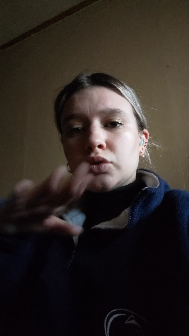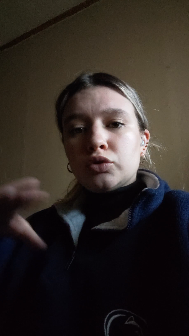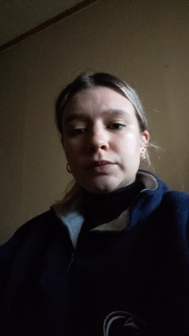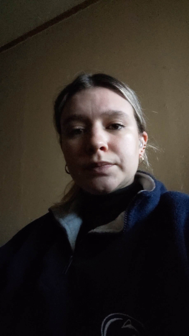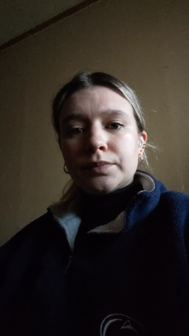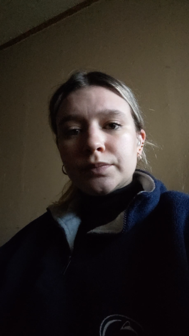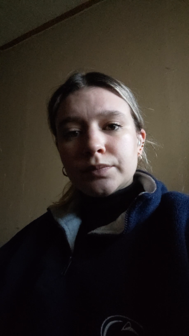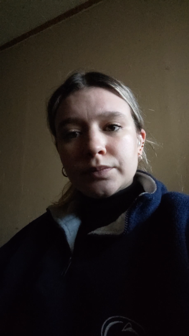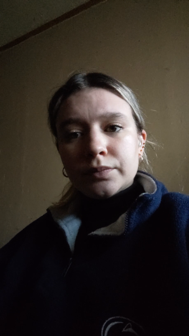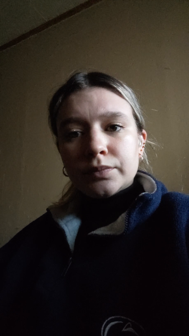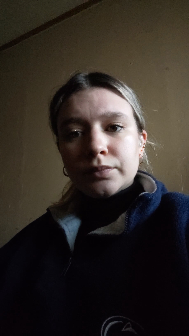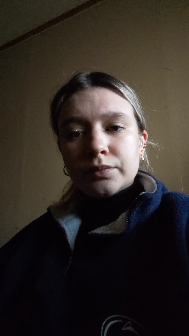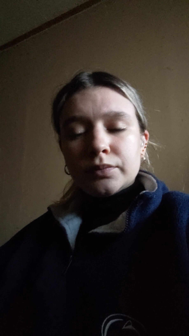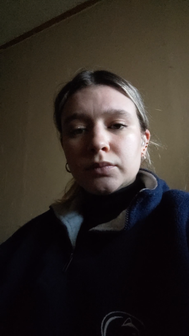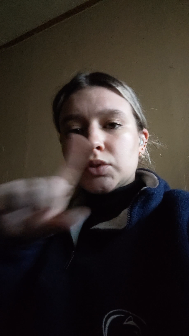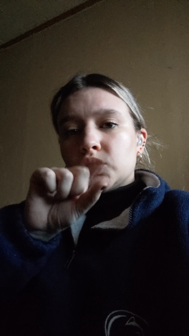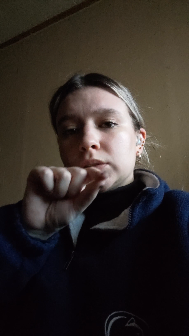chicken